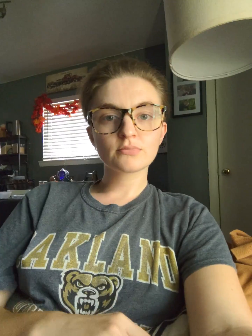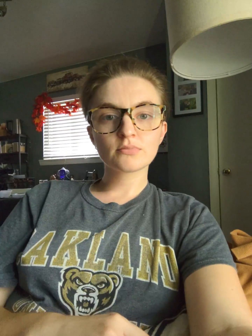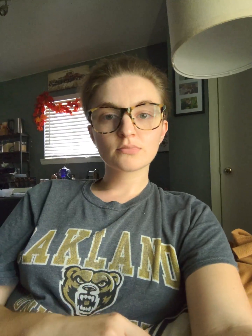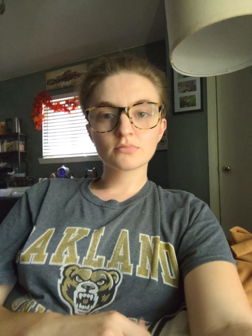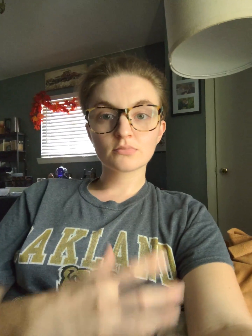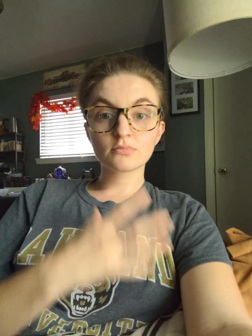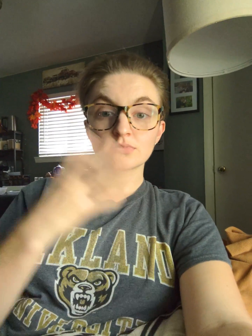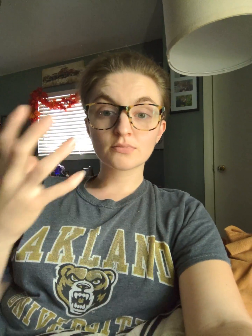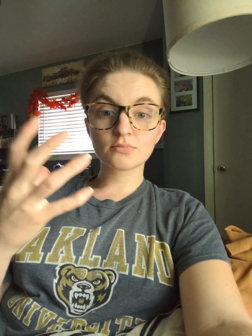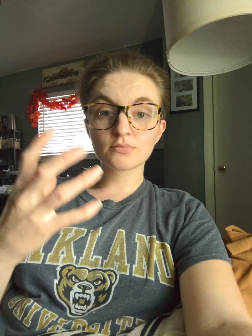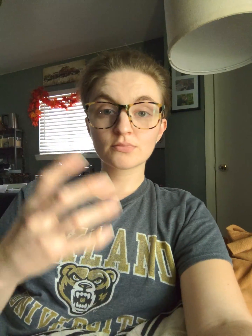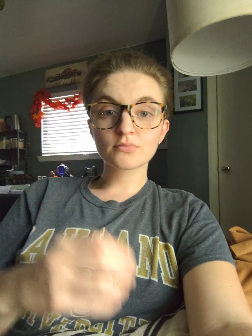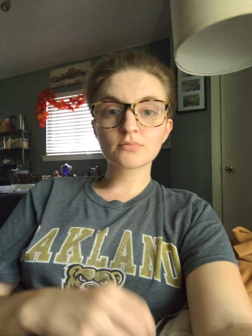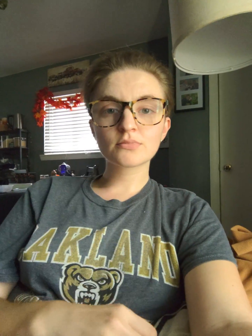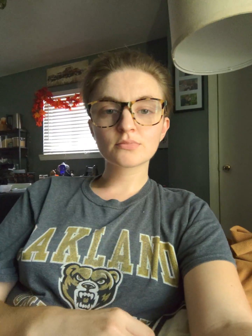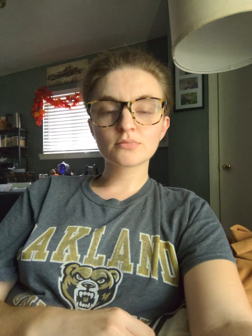a lot